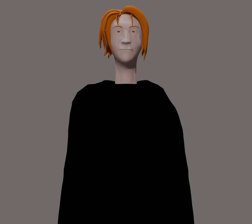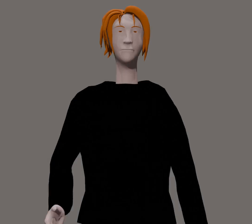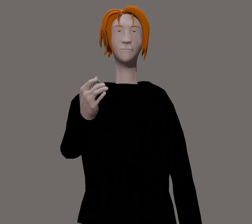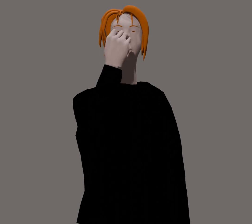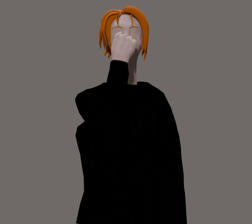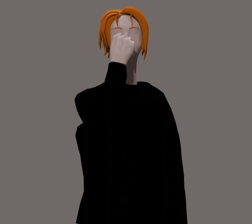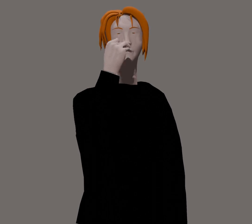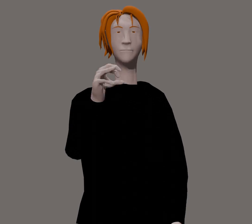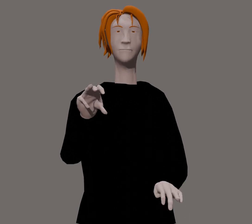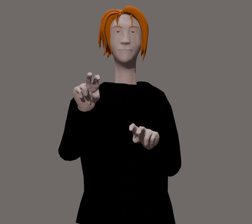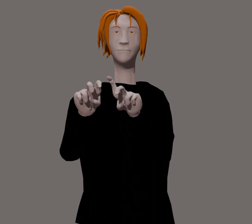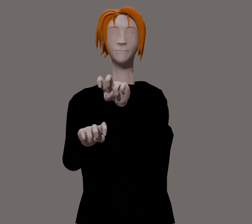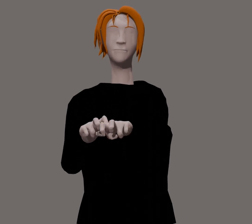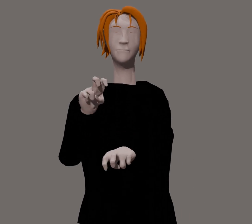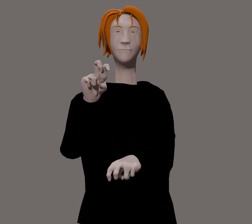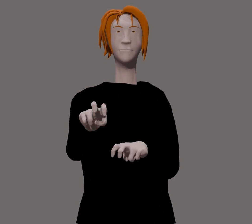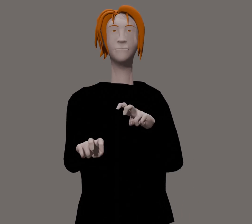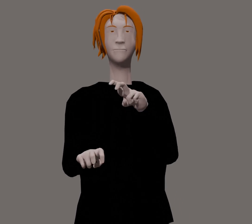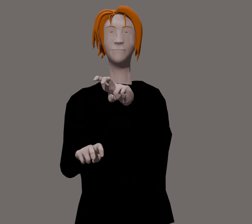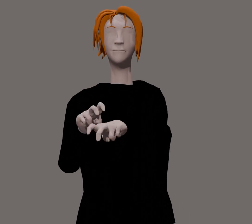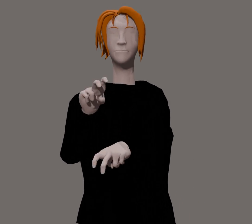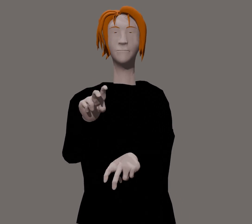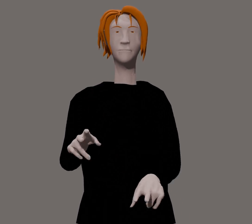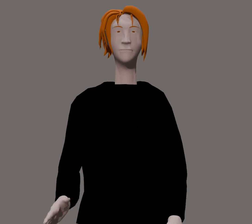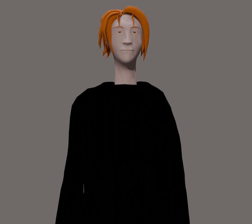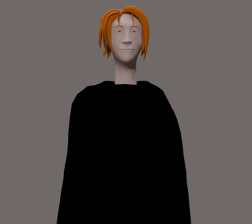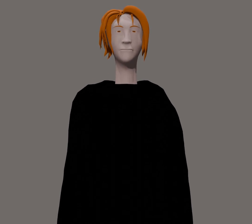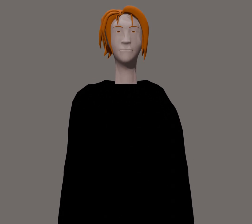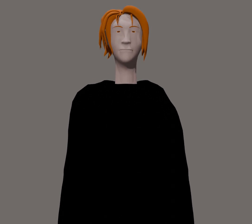Circus